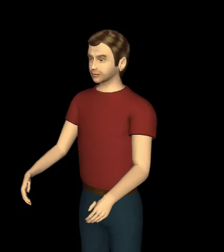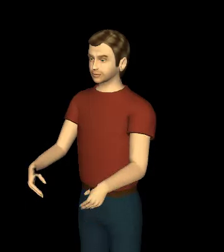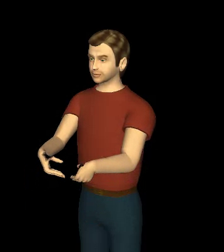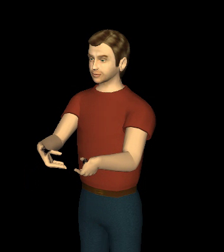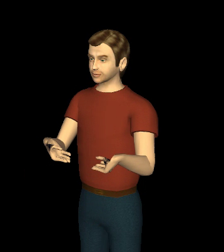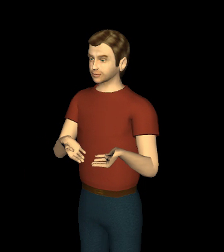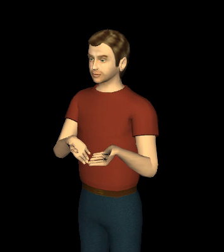طبق